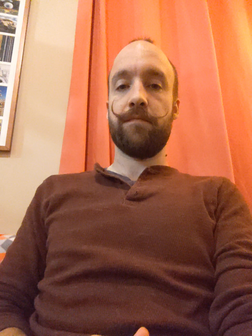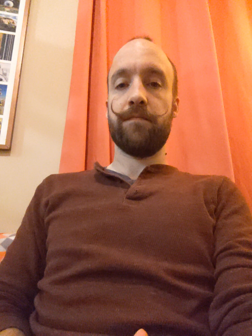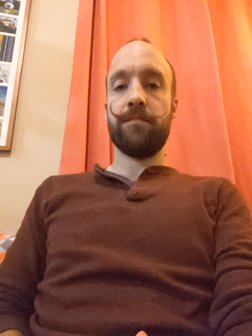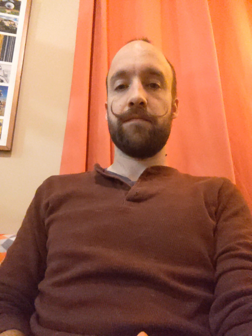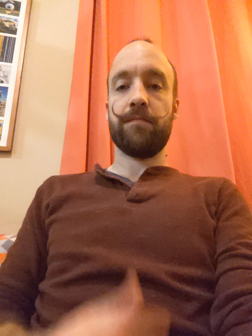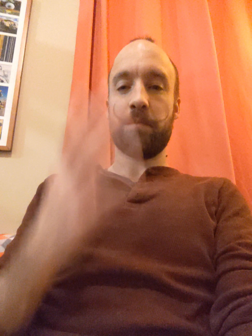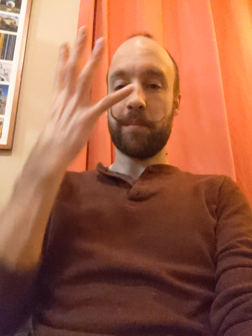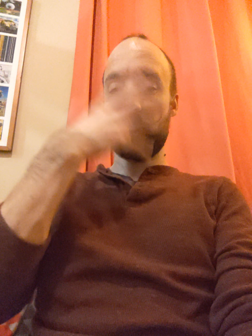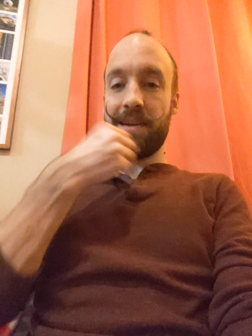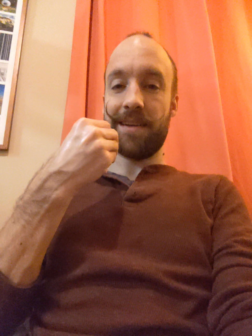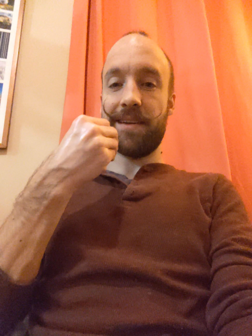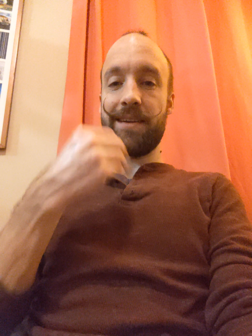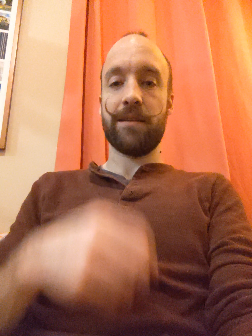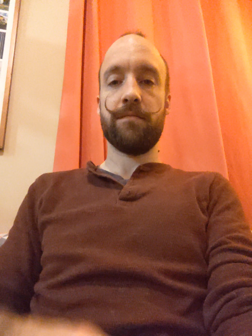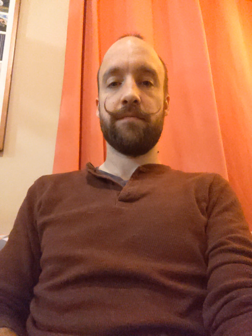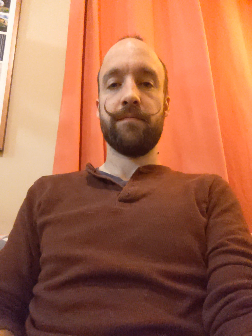pretty